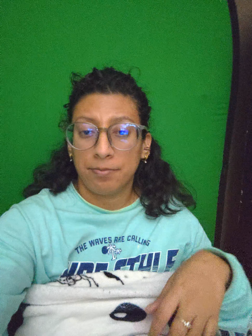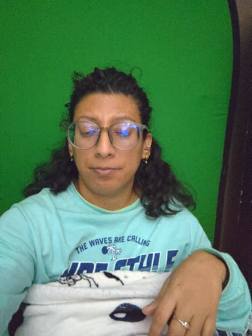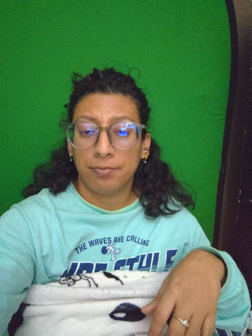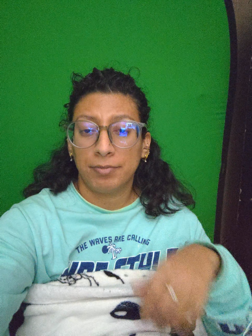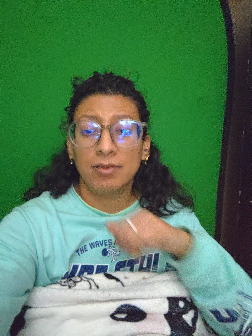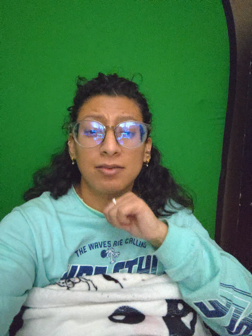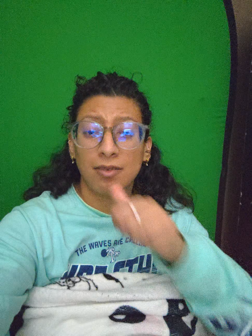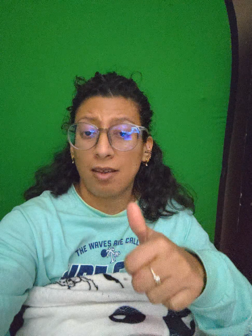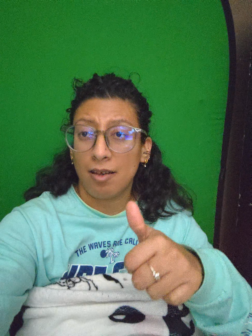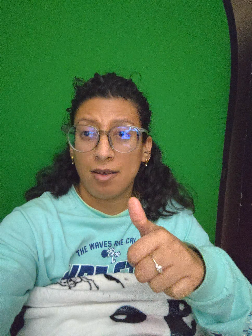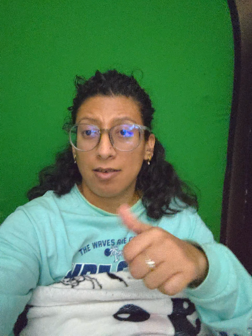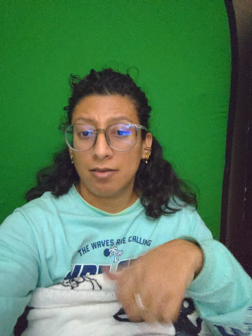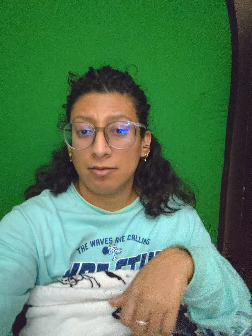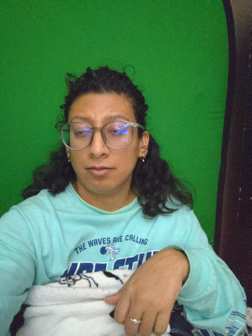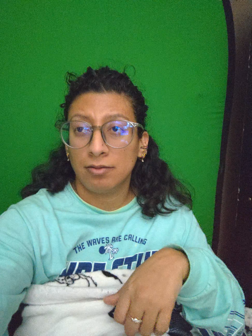not